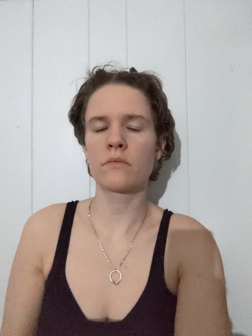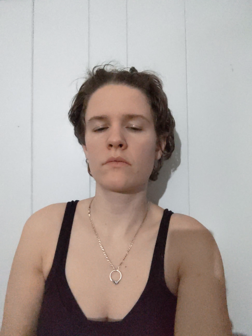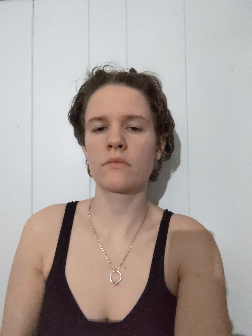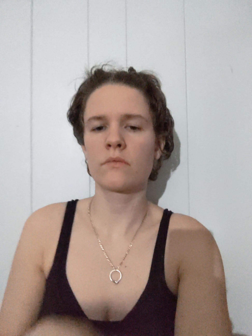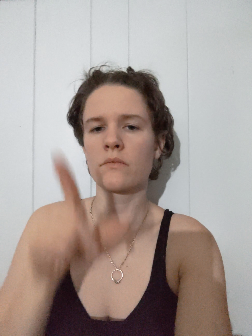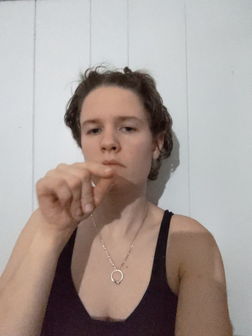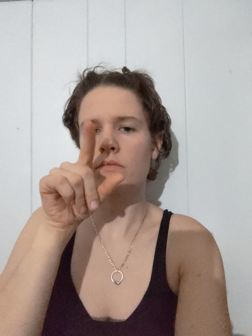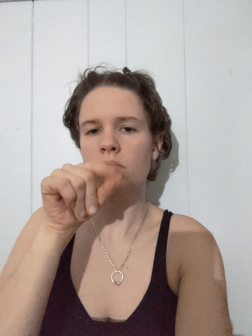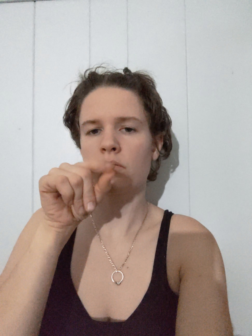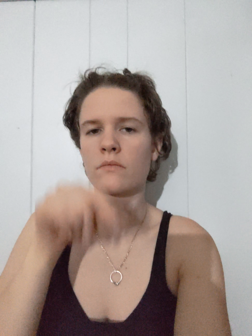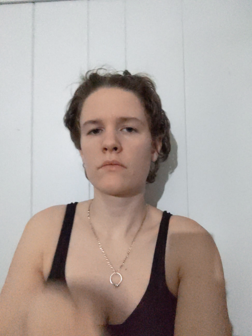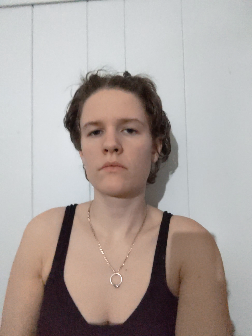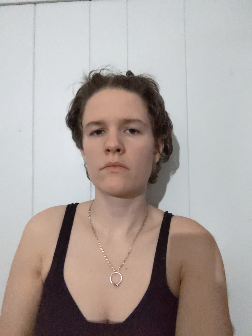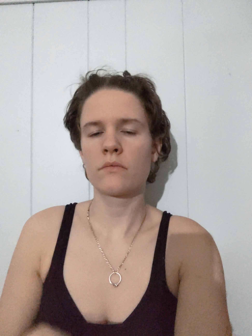bird